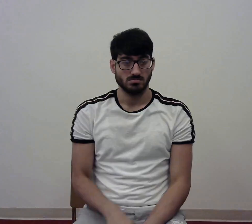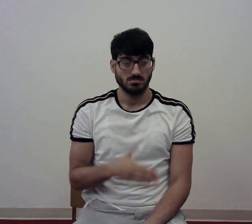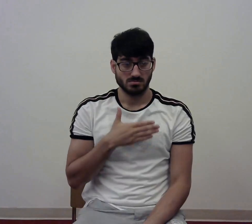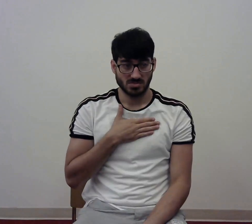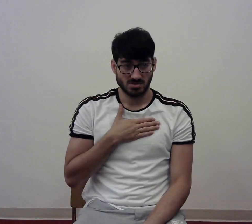mən